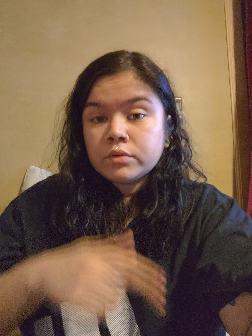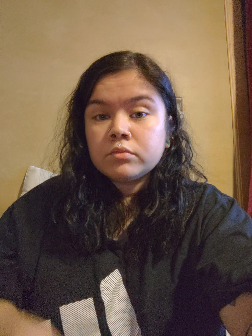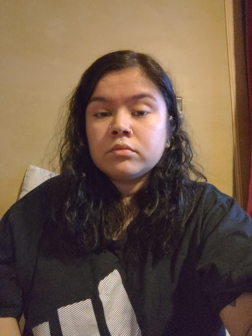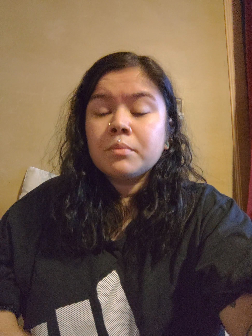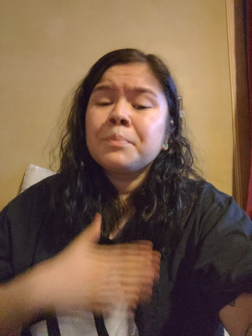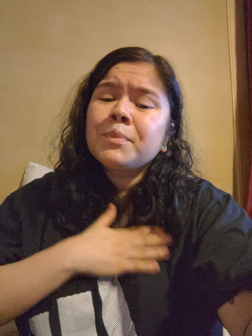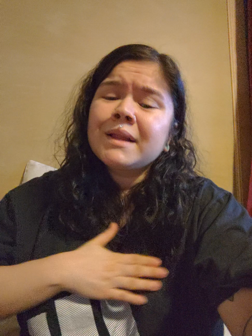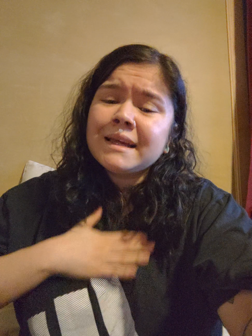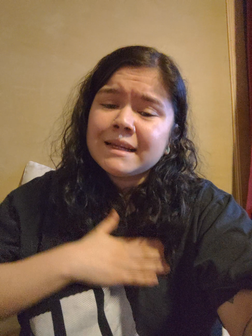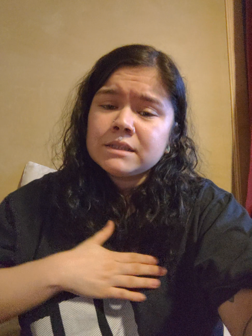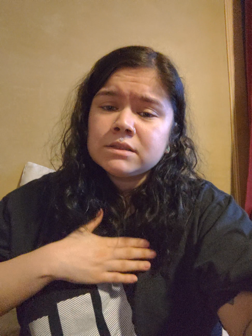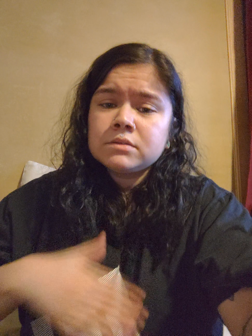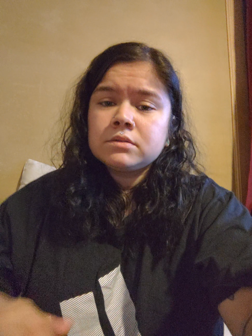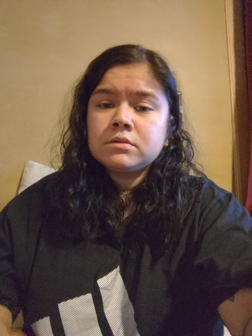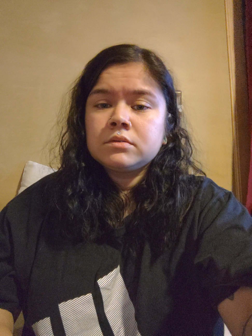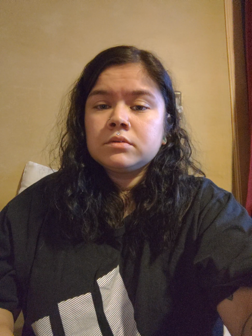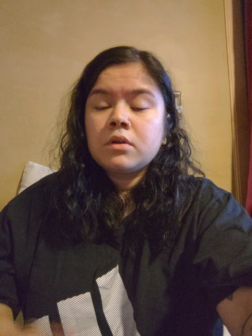please